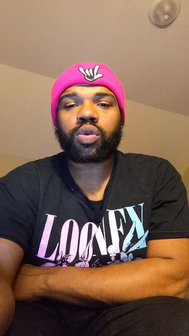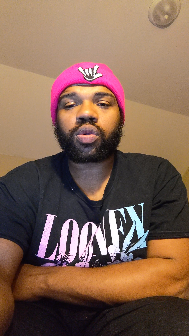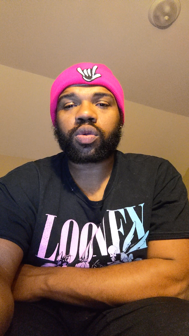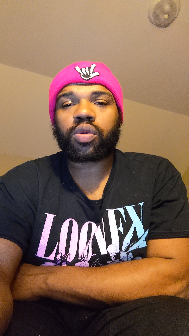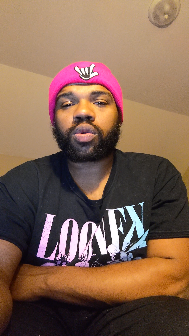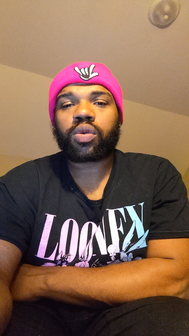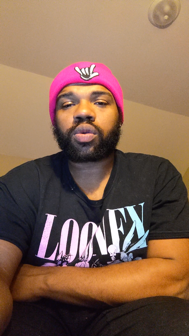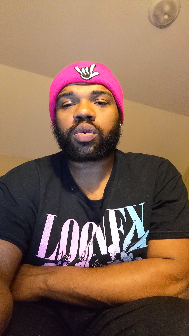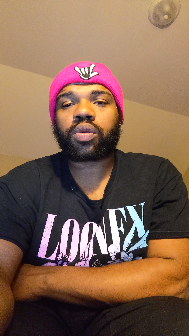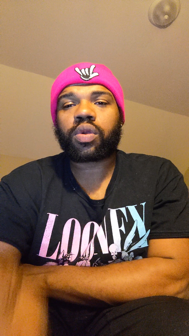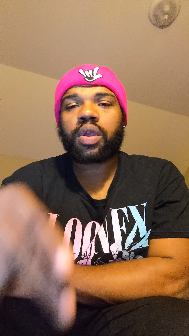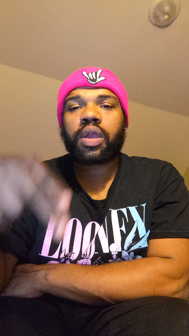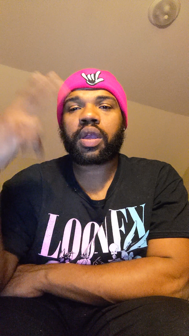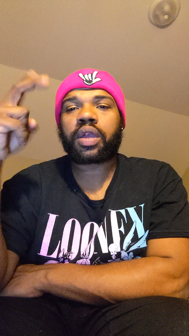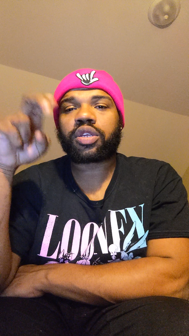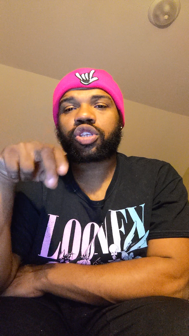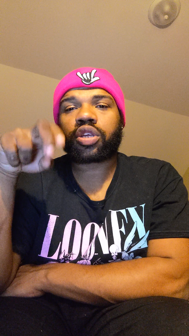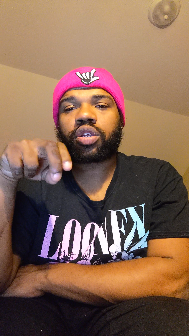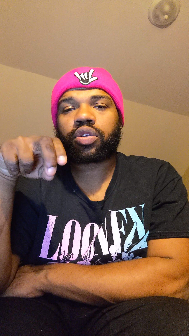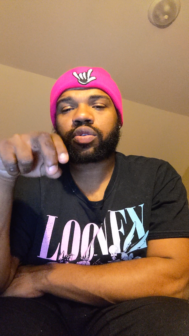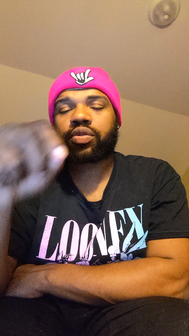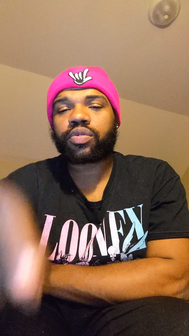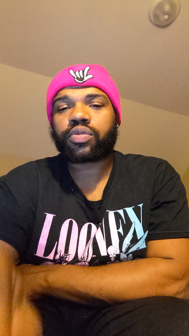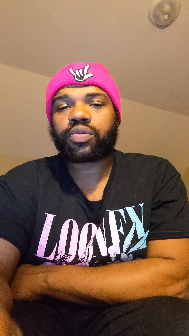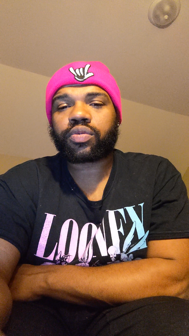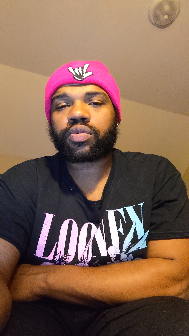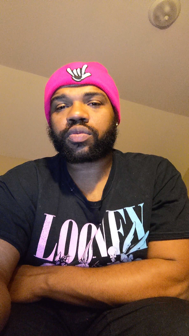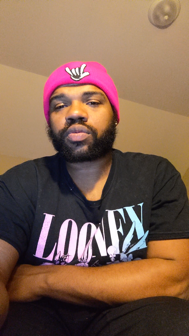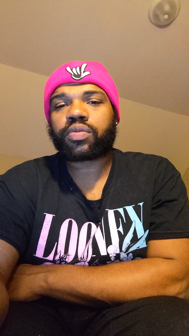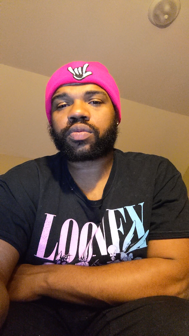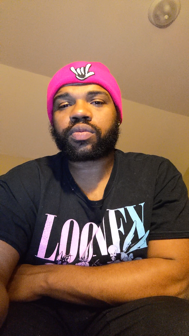high chair